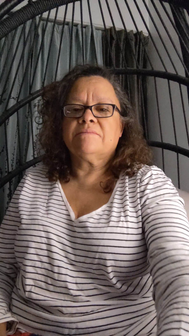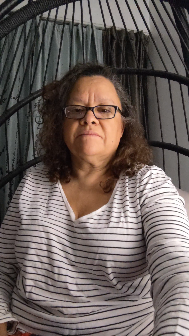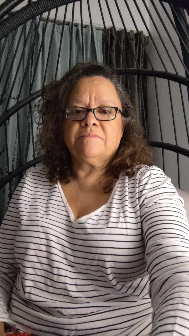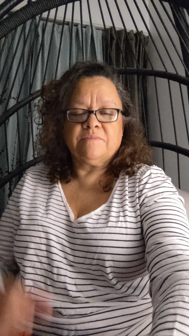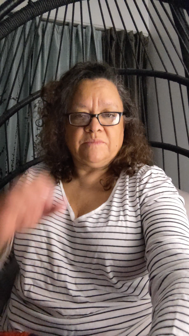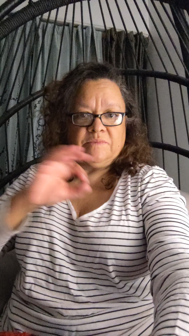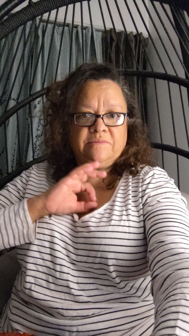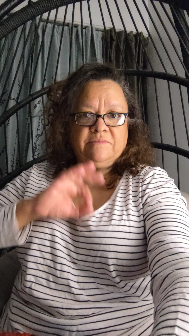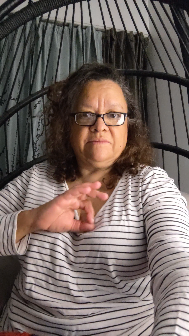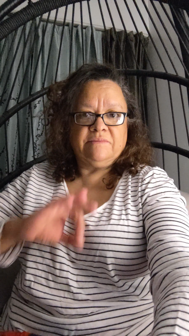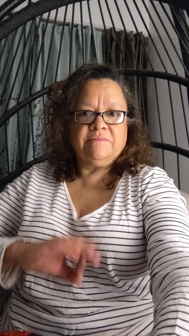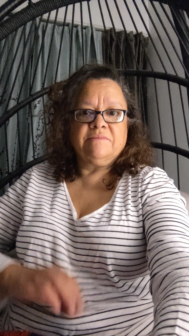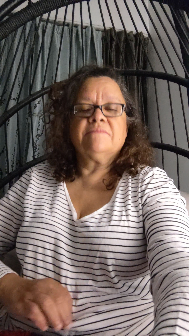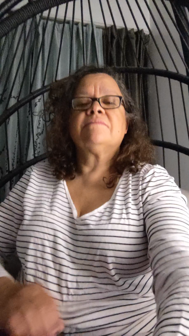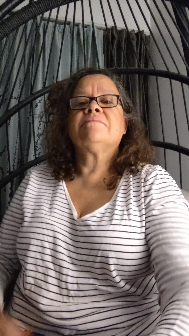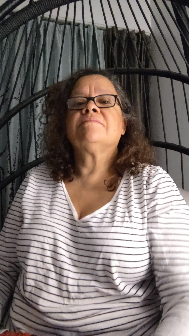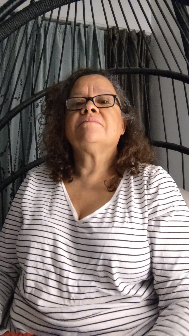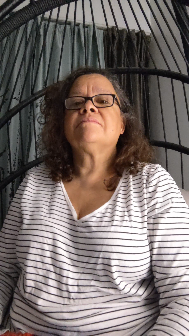button